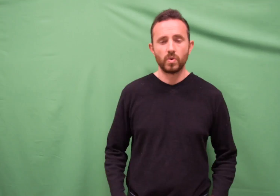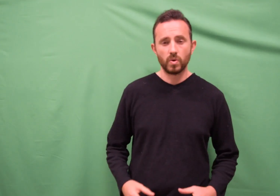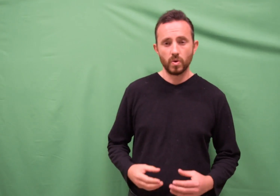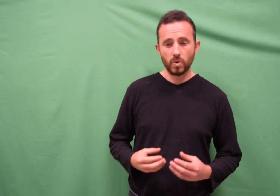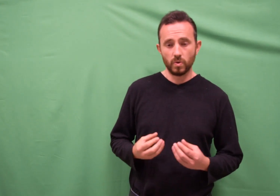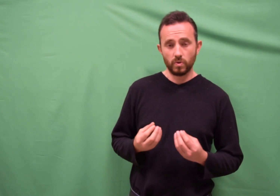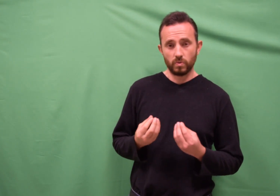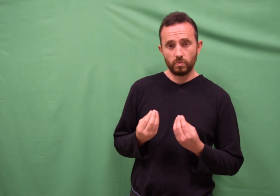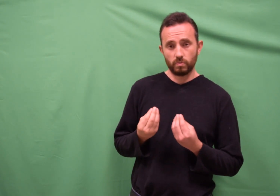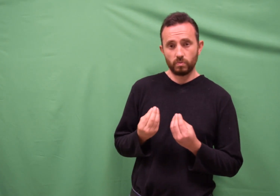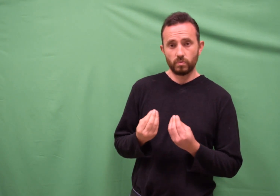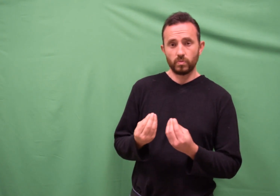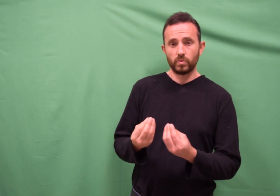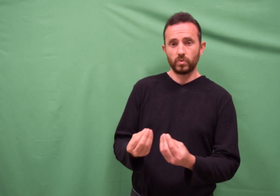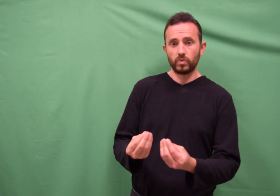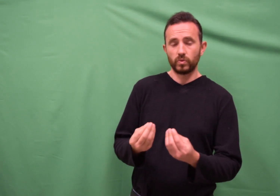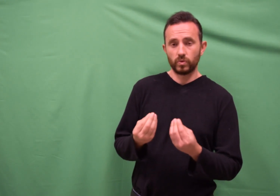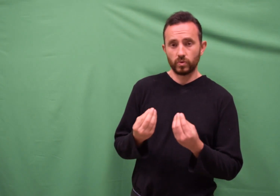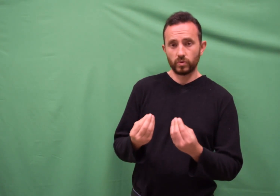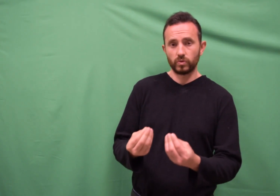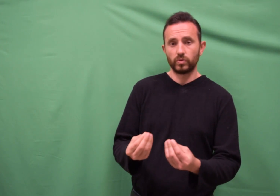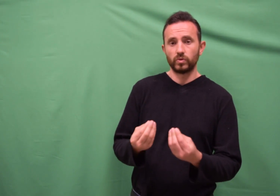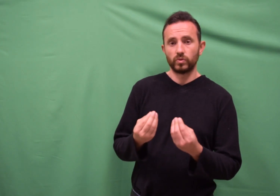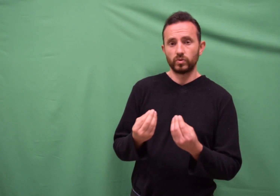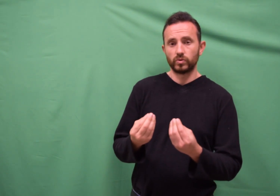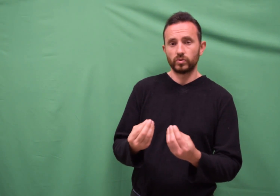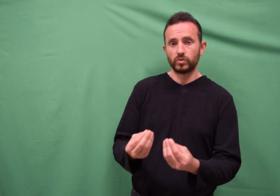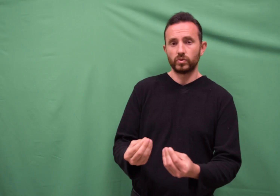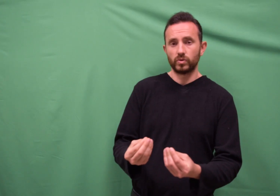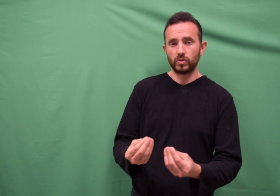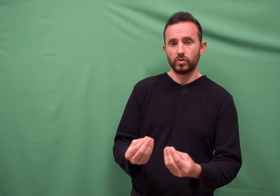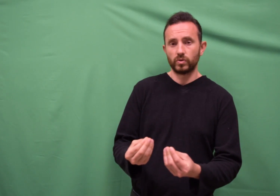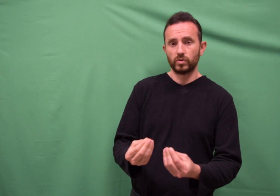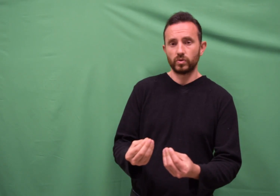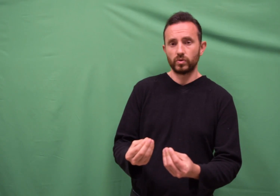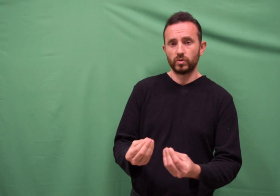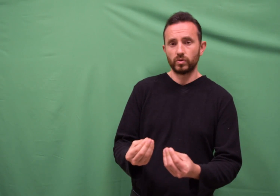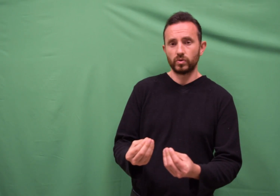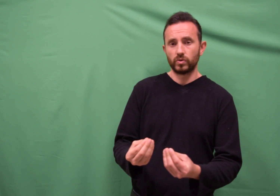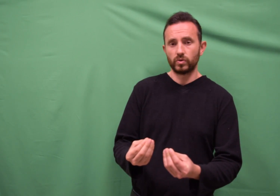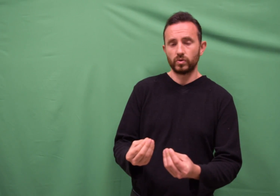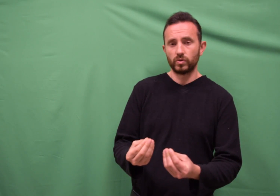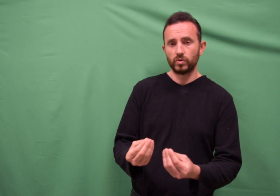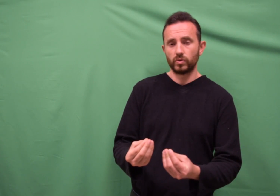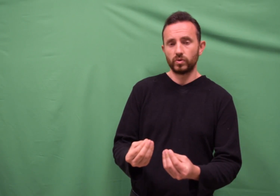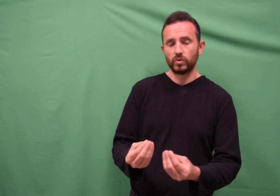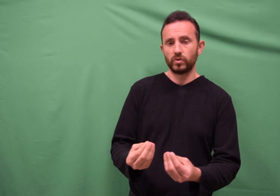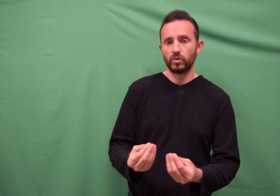mucho